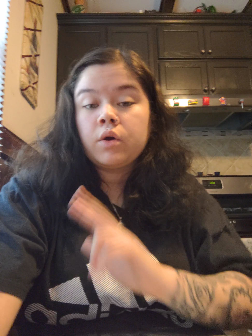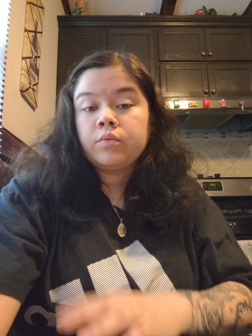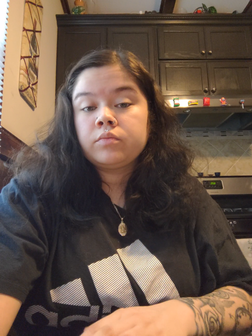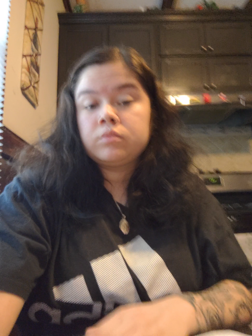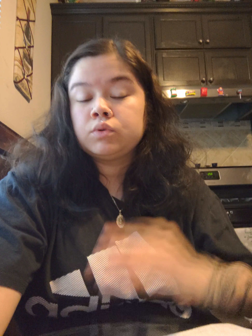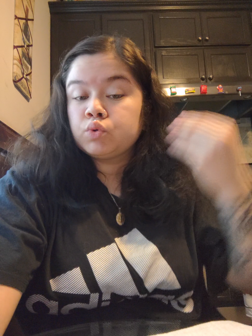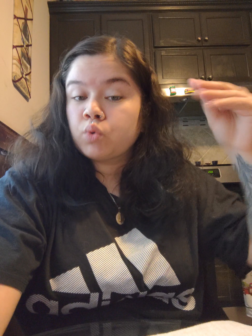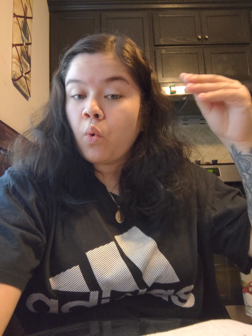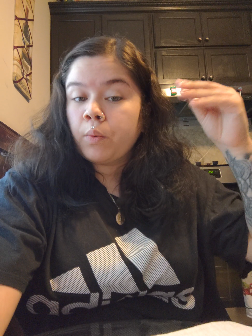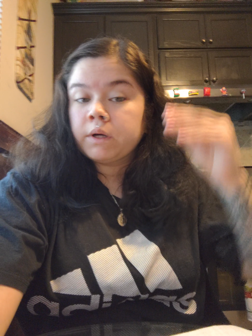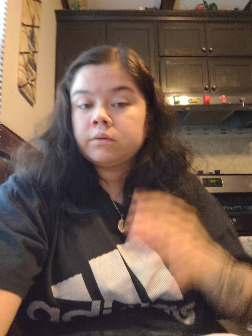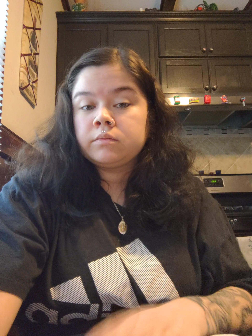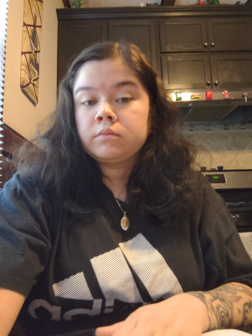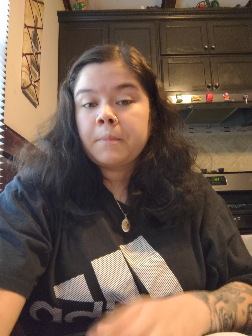store